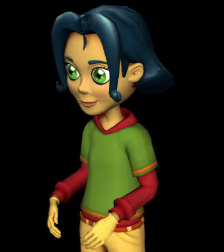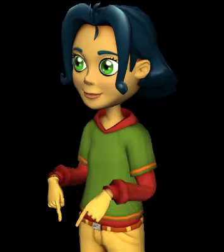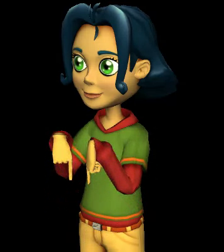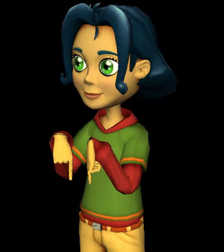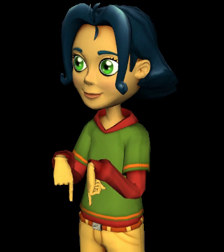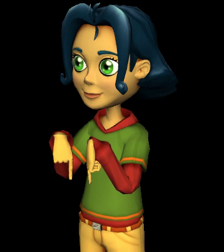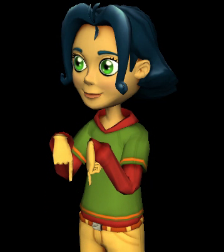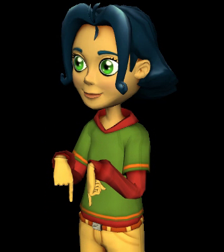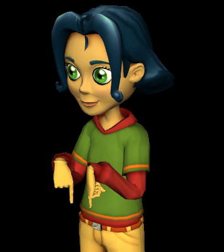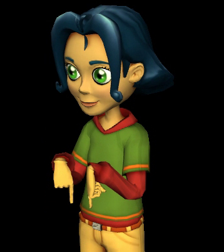وزير